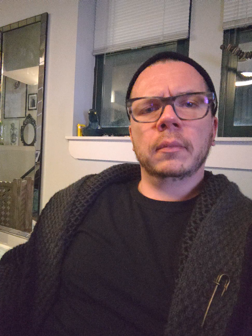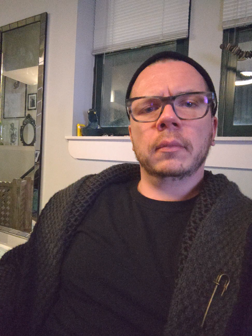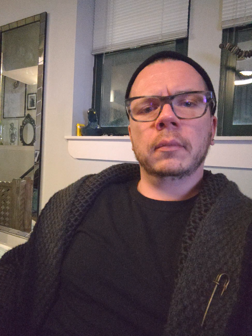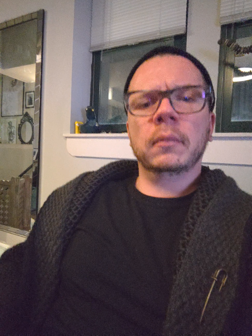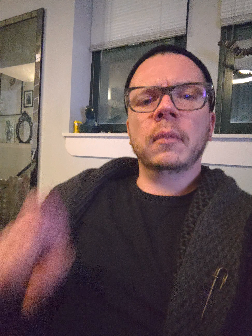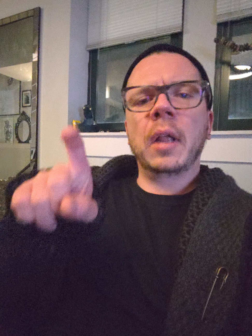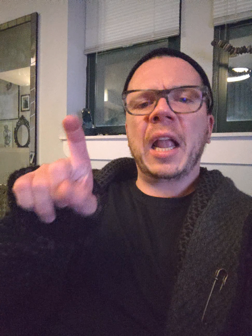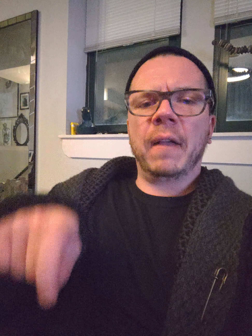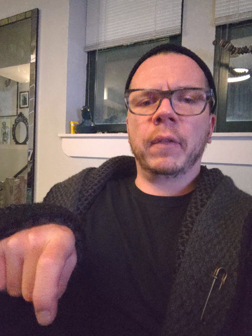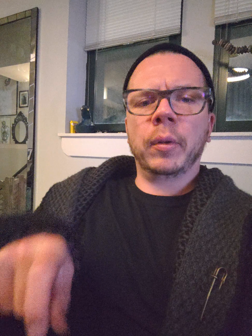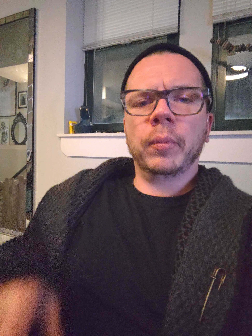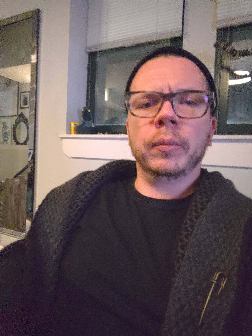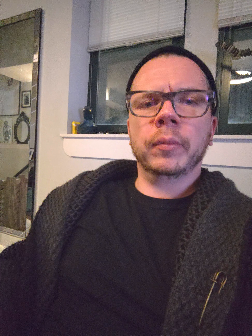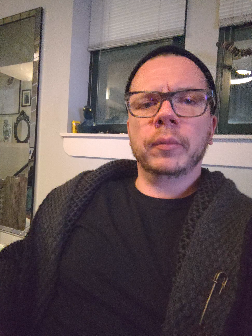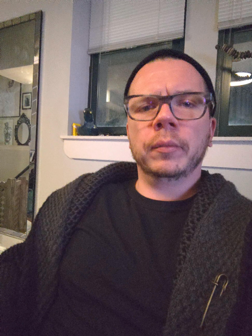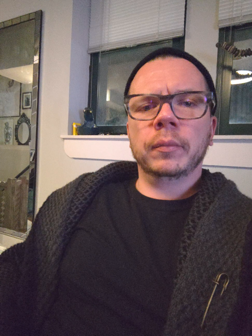have to